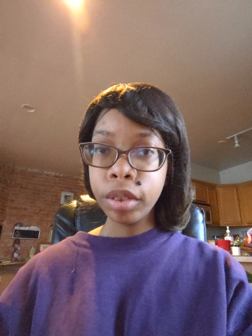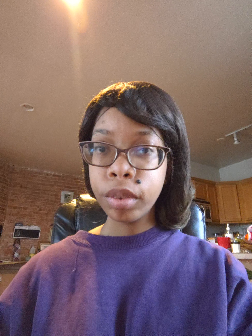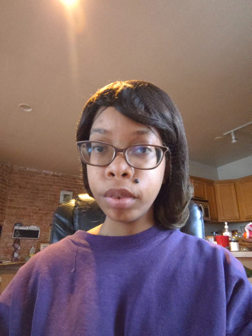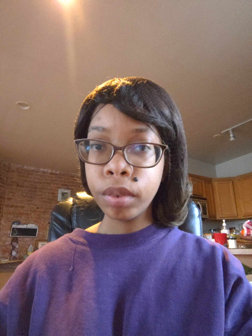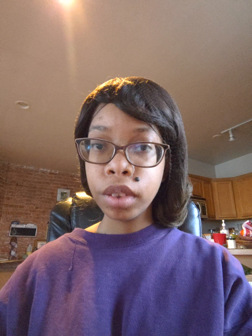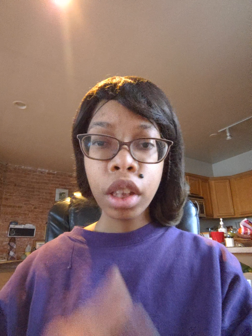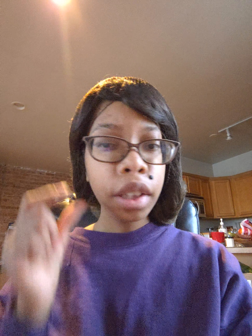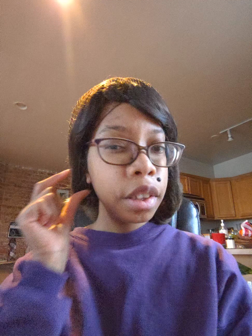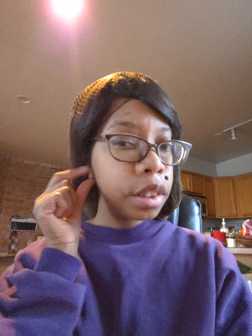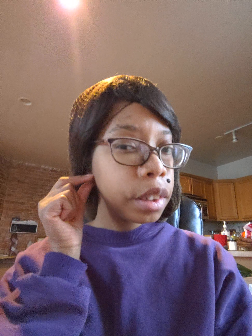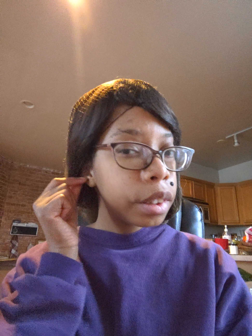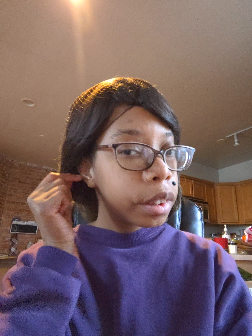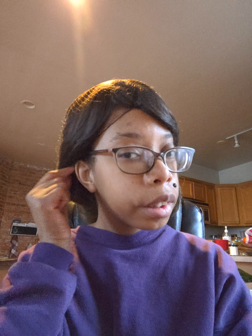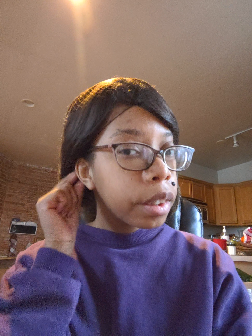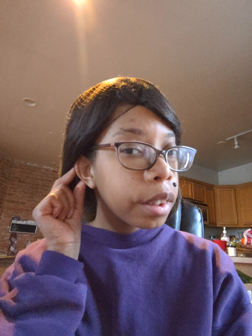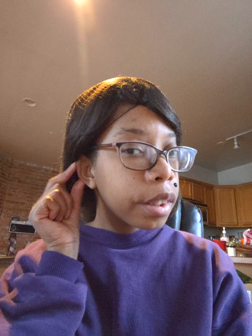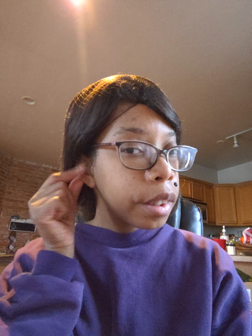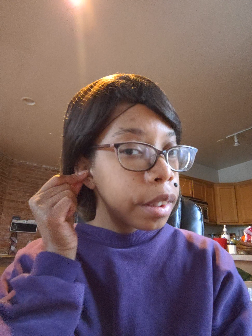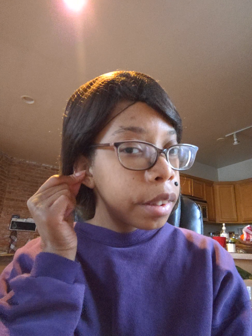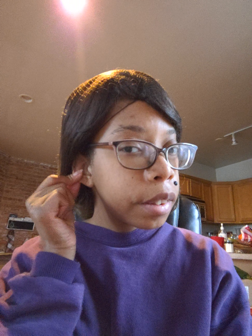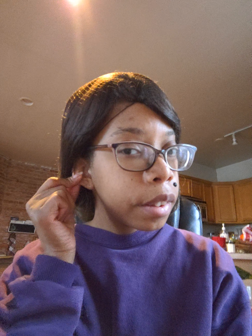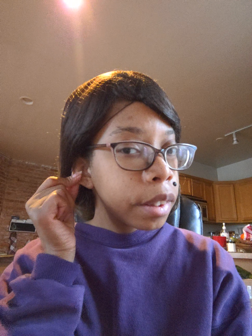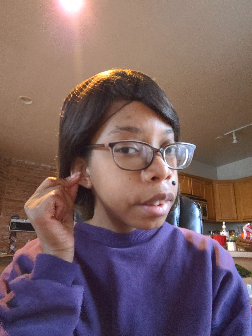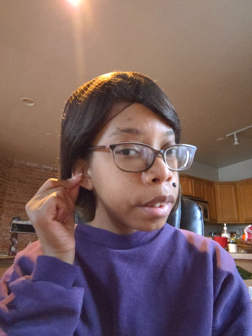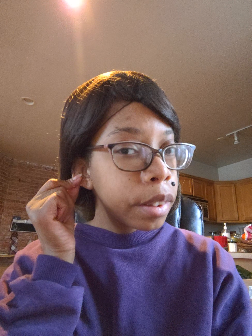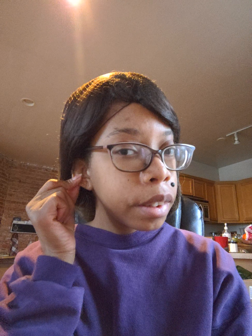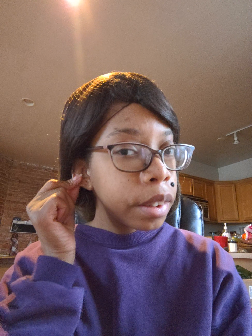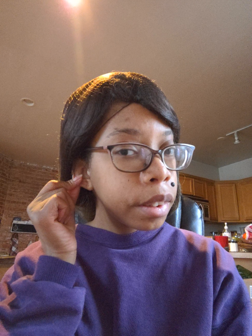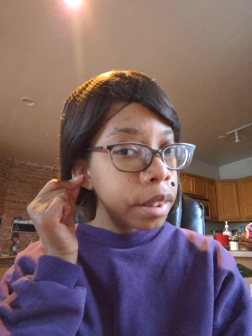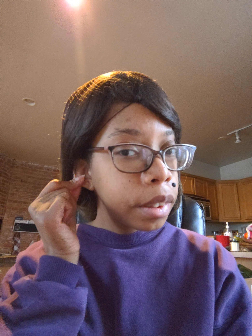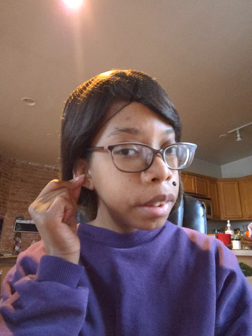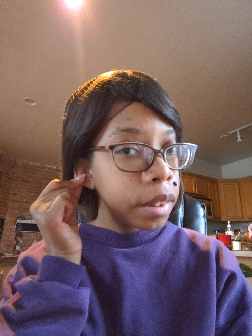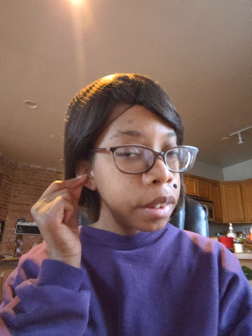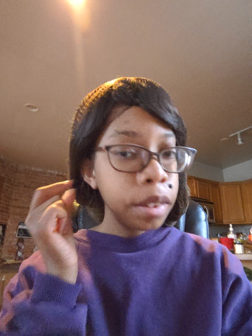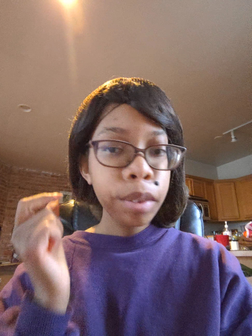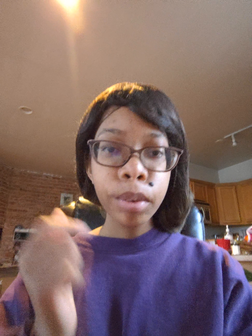ear